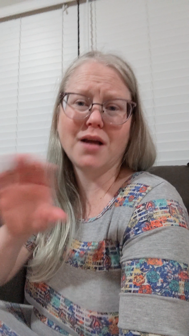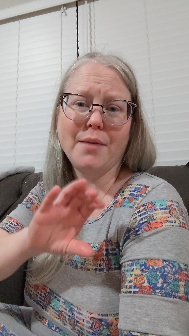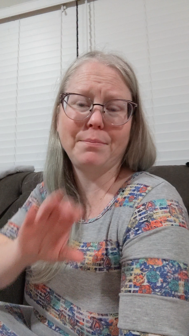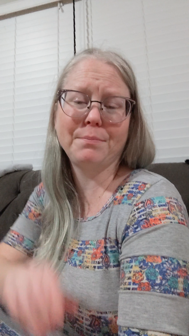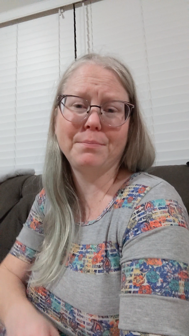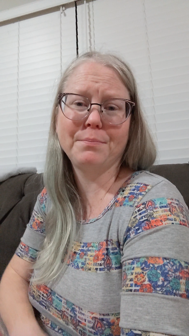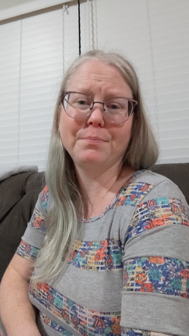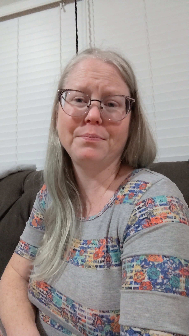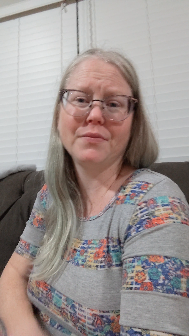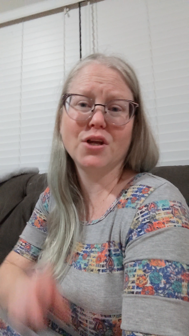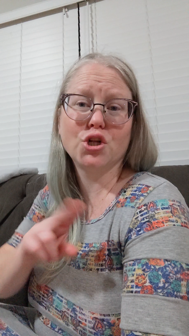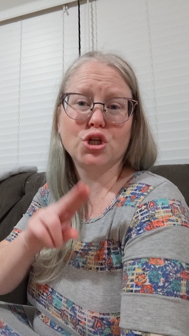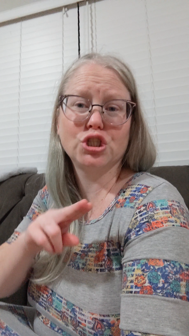nurse